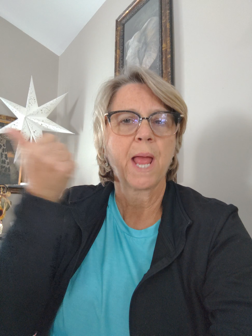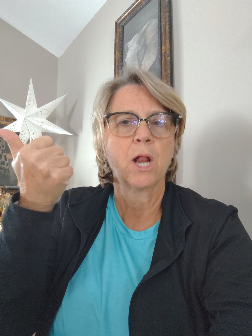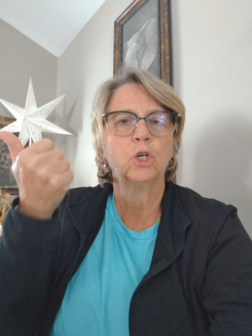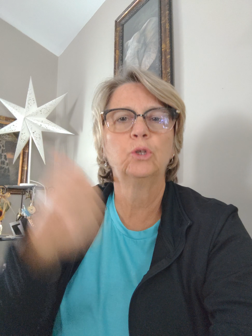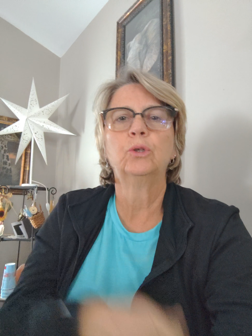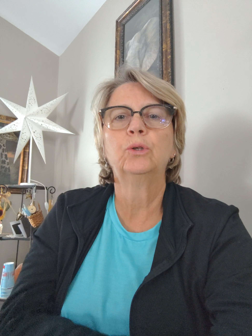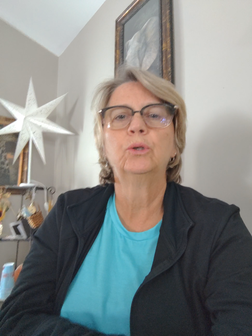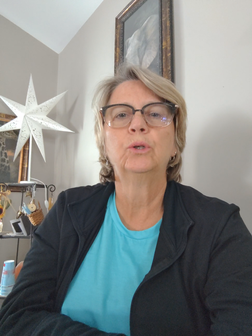better